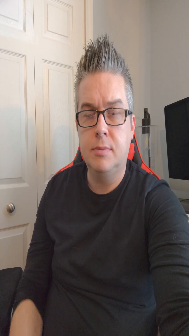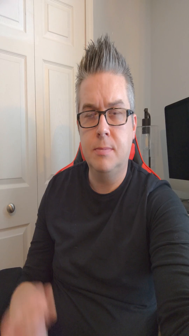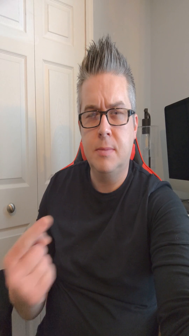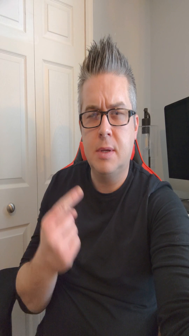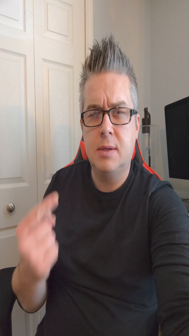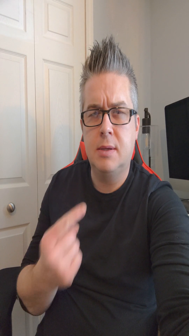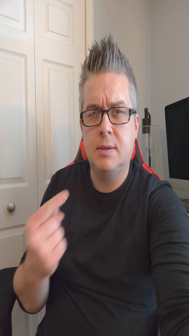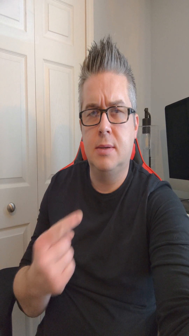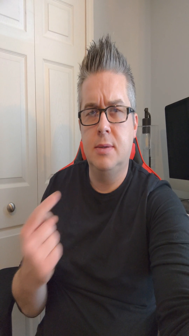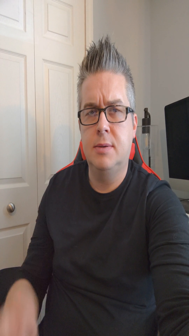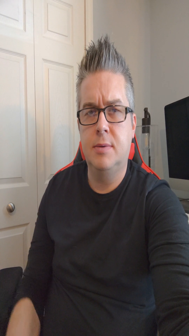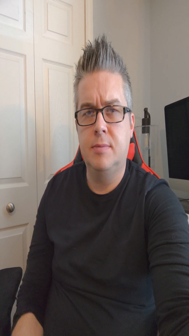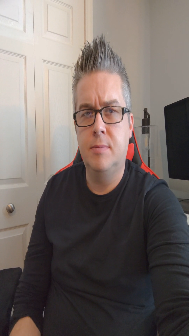owie